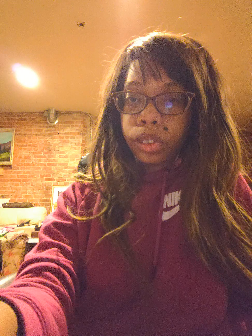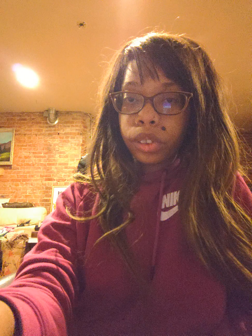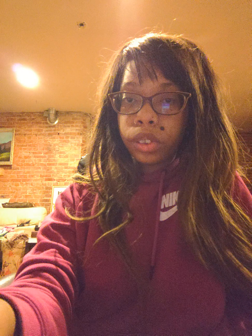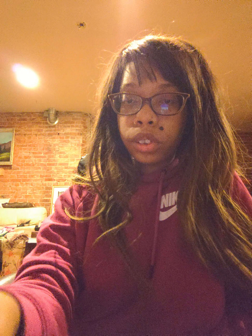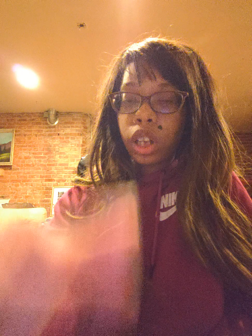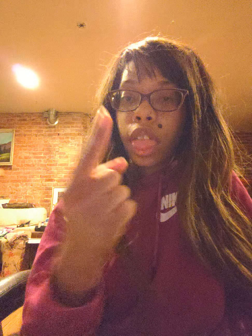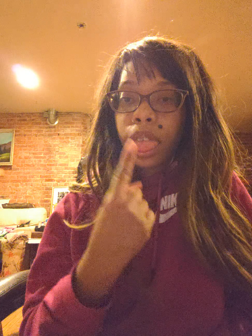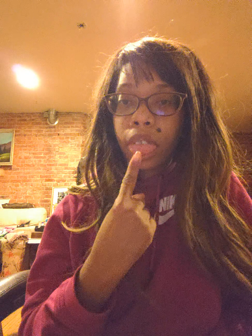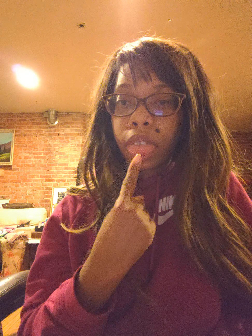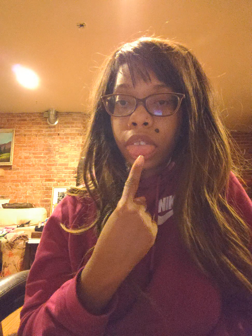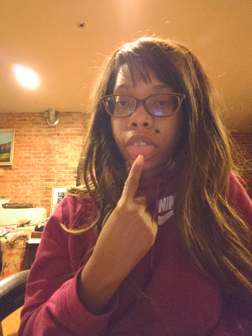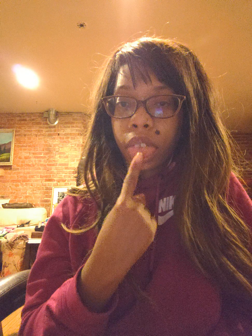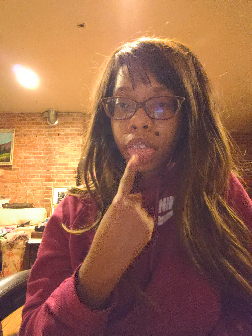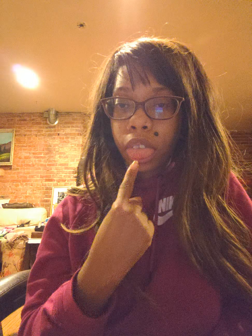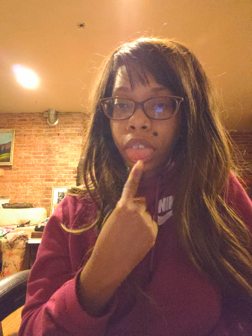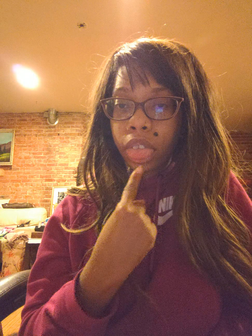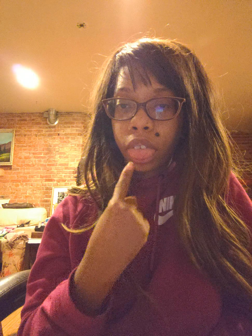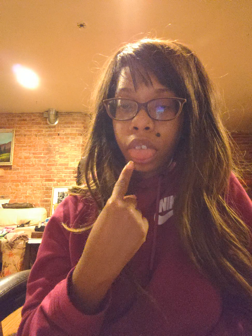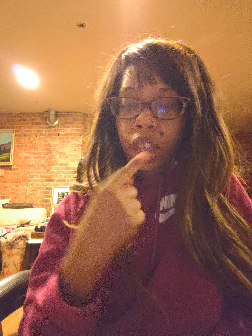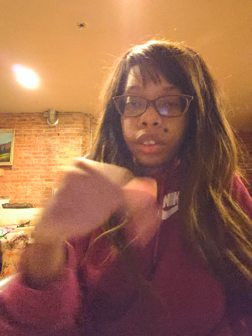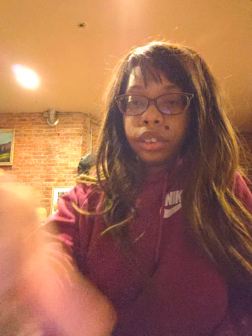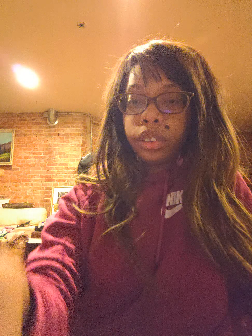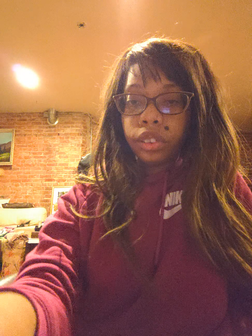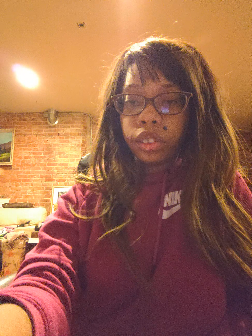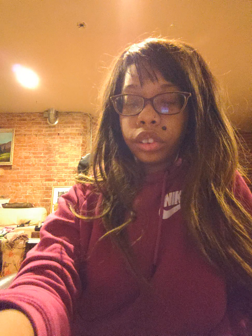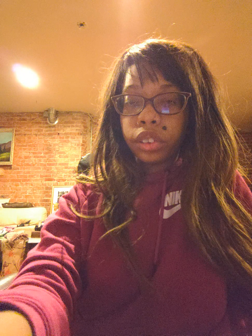tongue